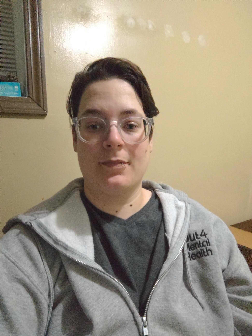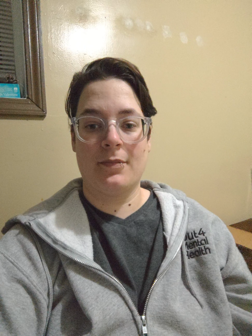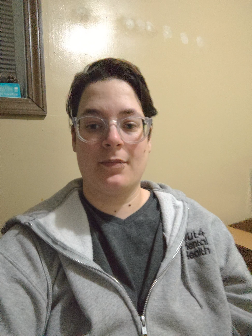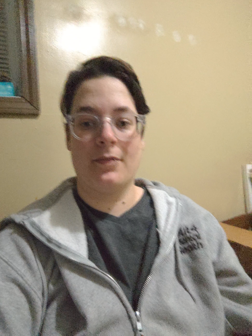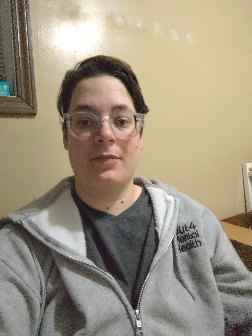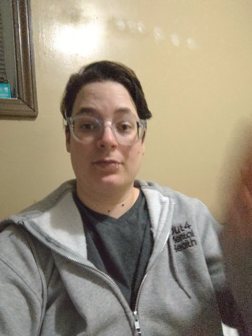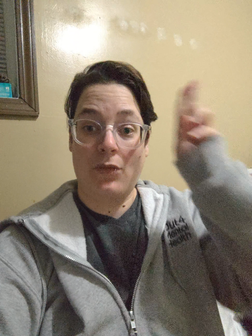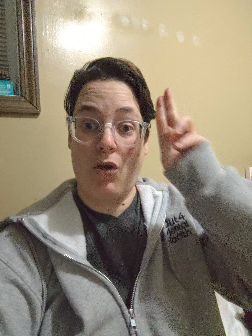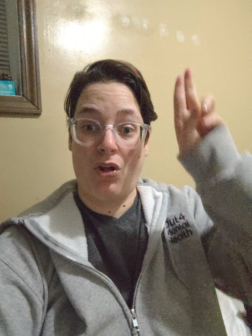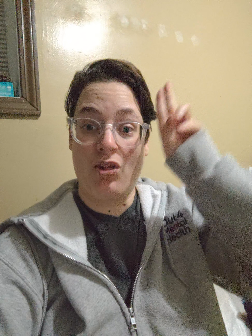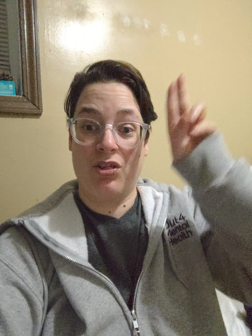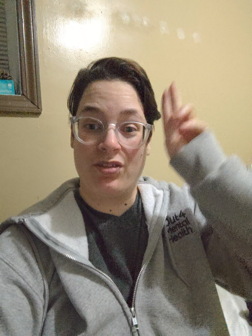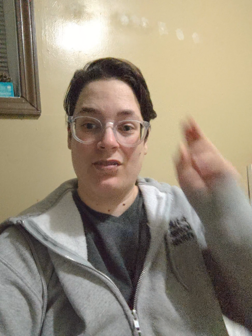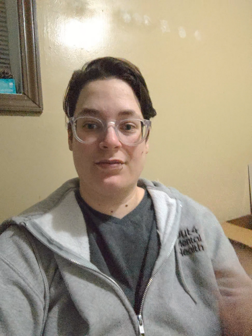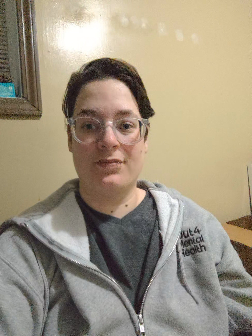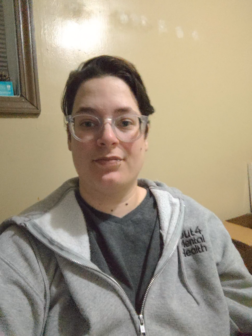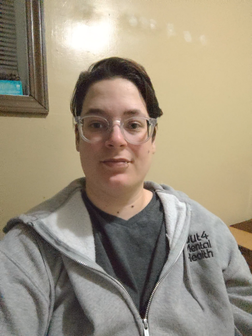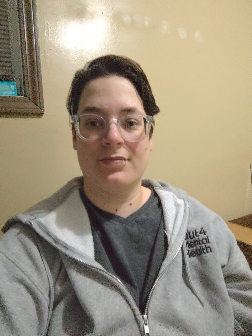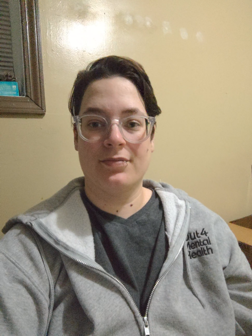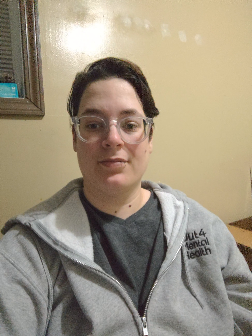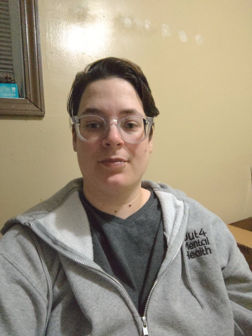uncle